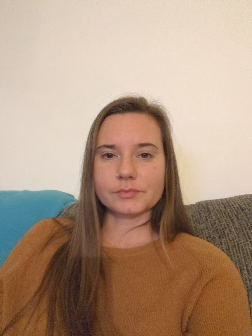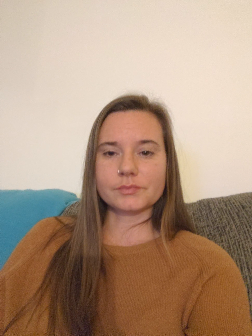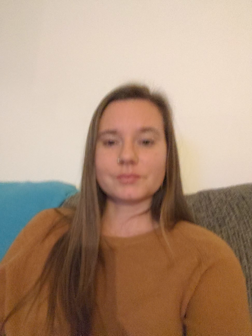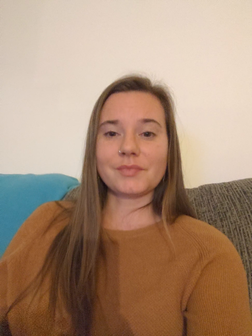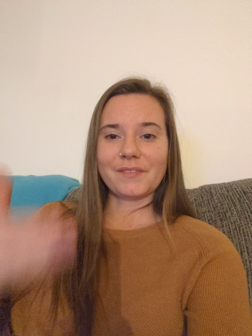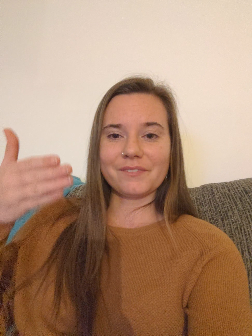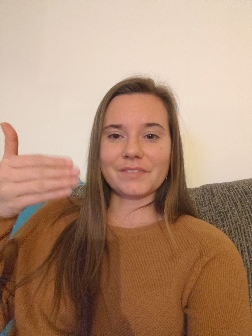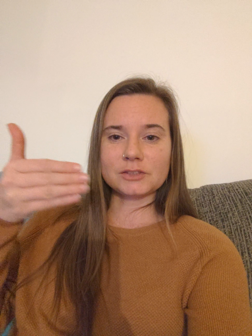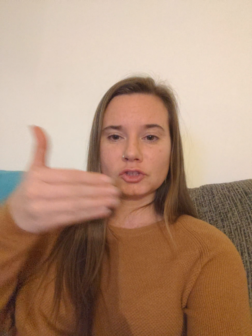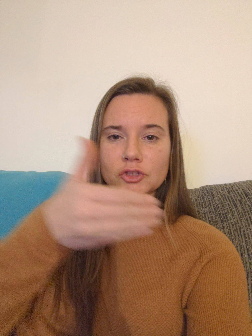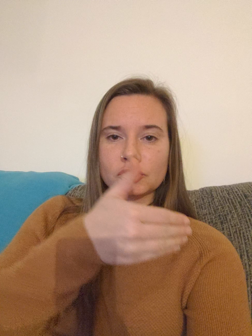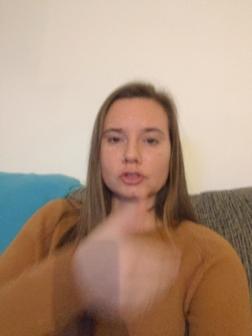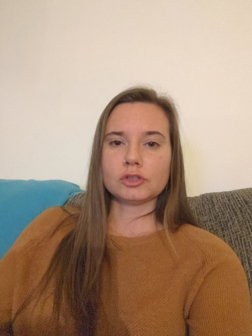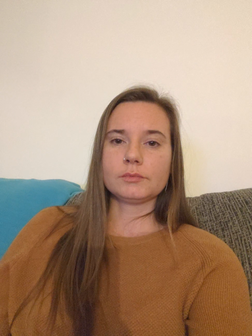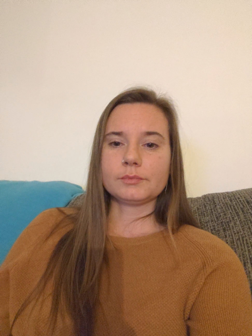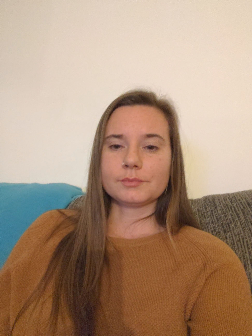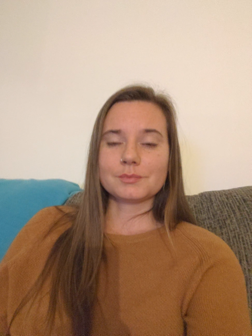fish